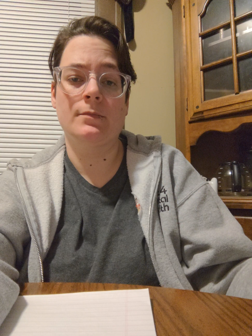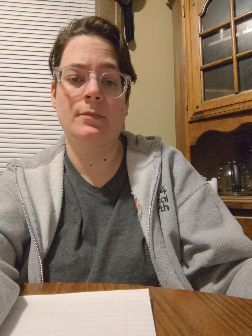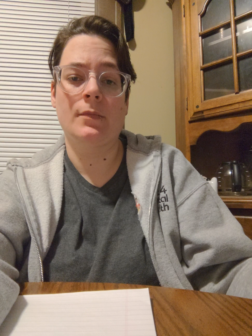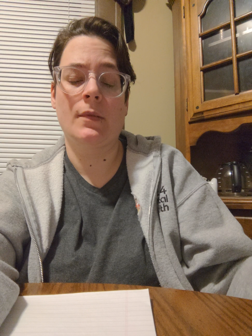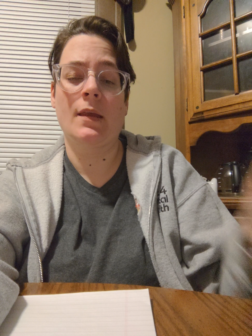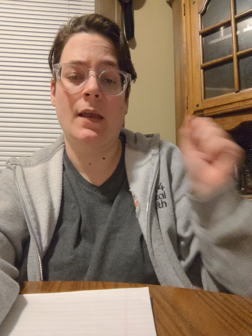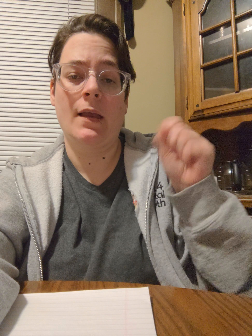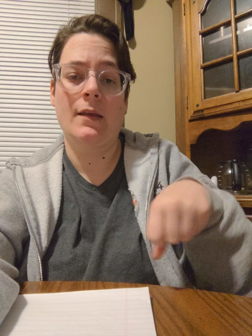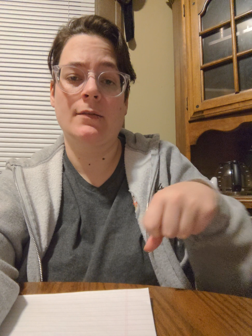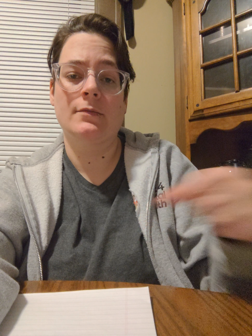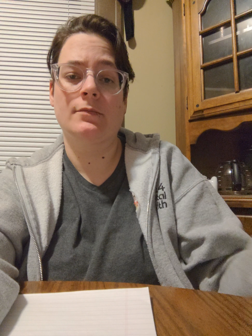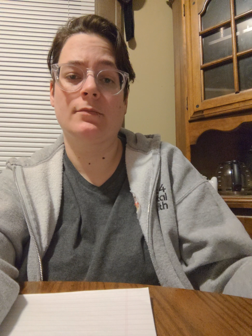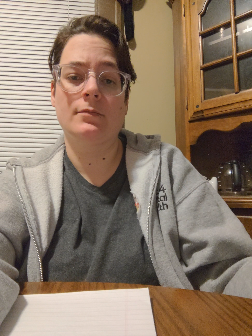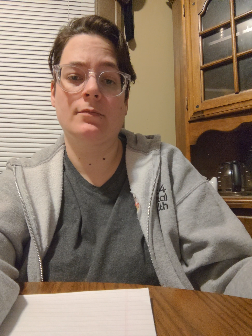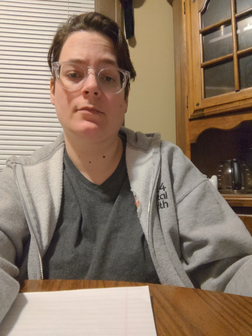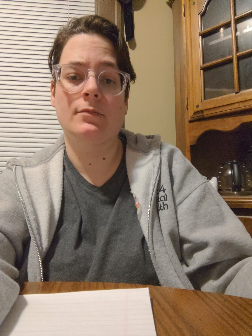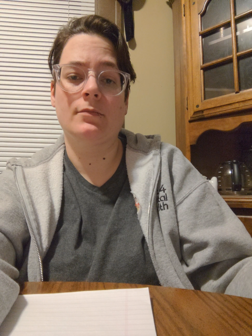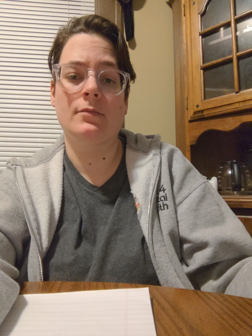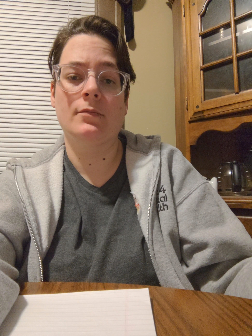can